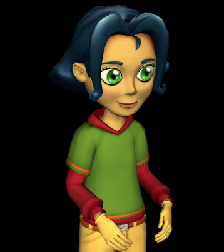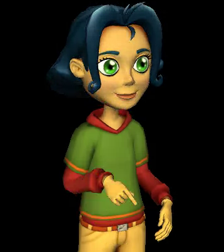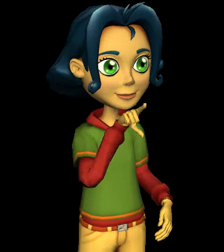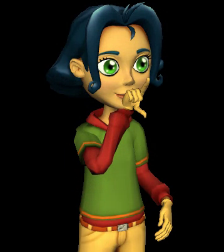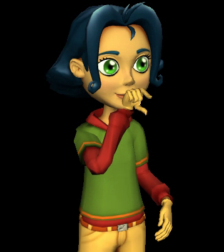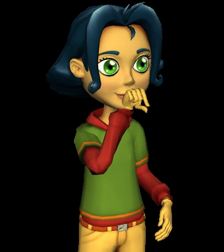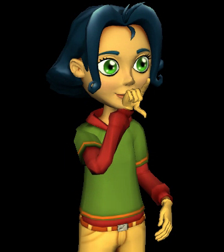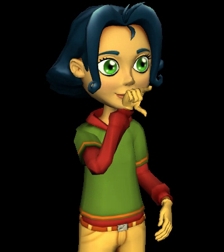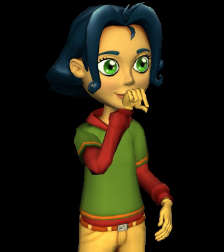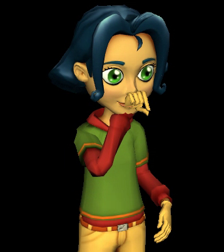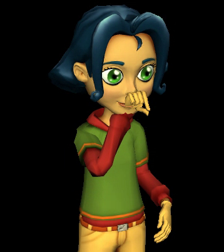عصفور